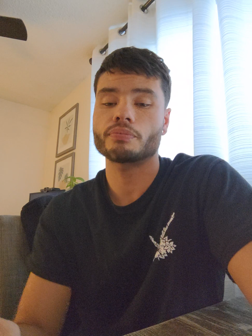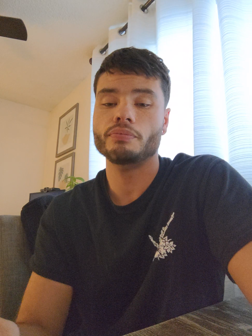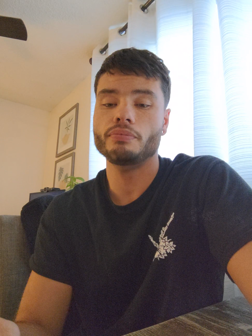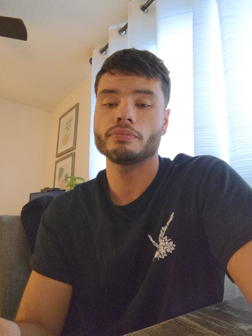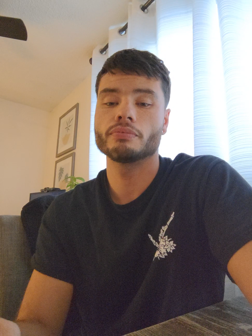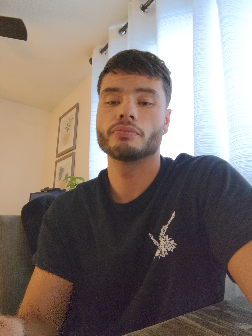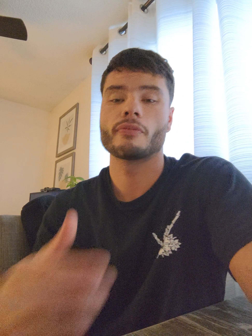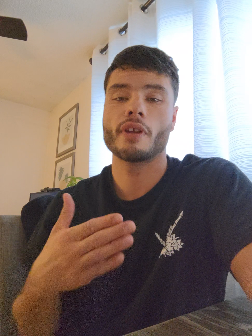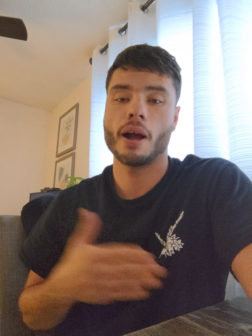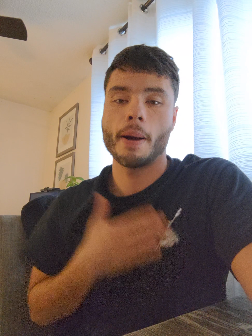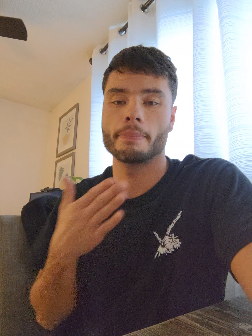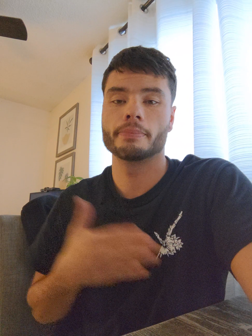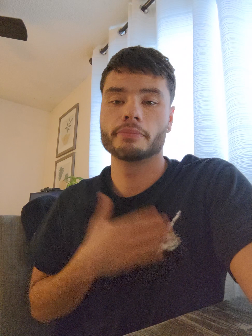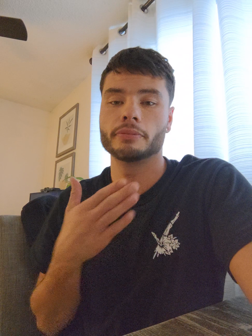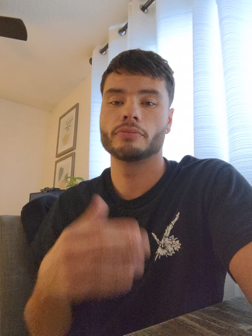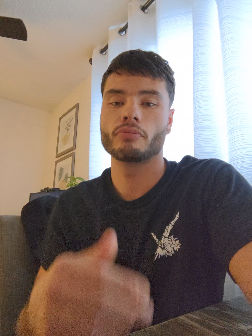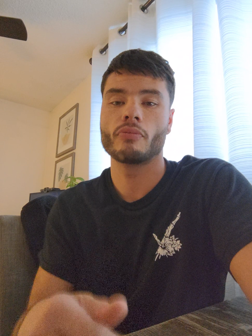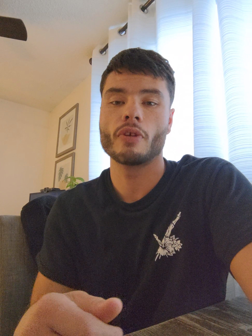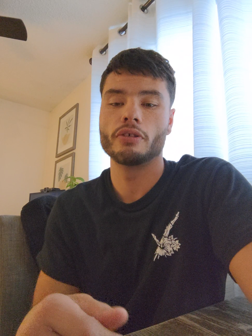happy